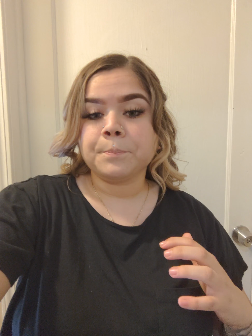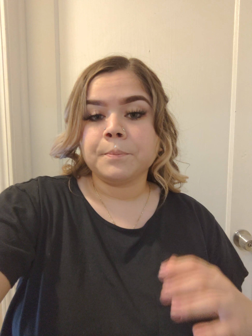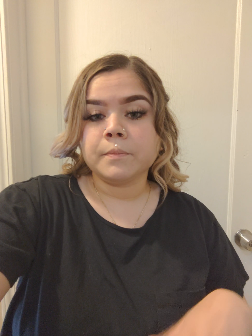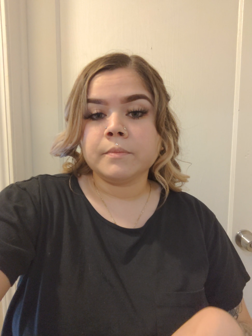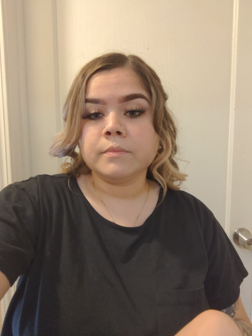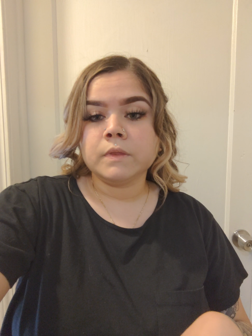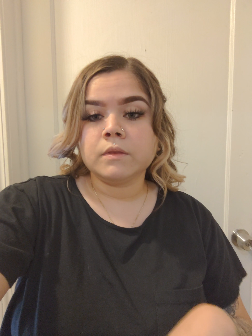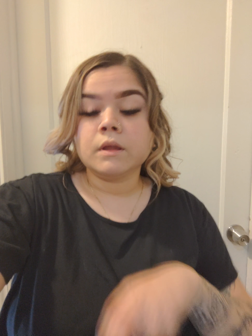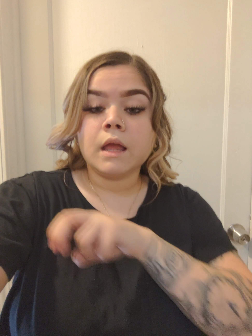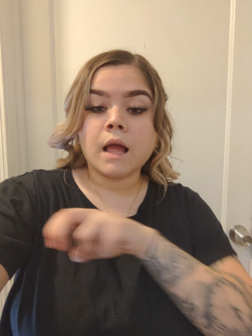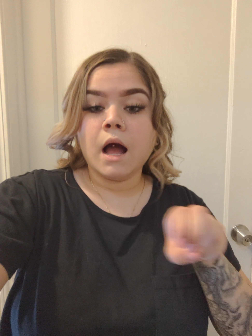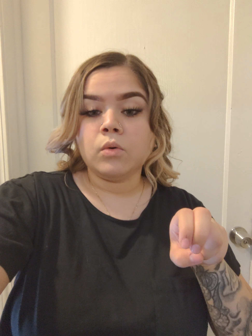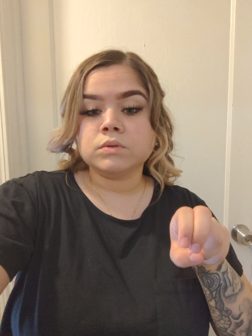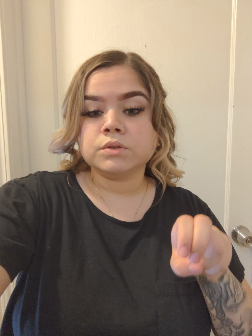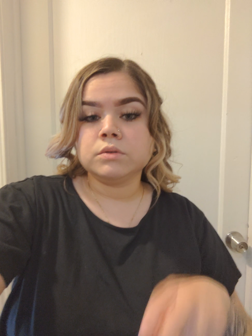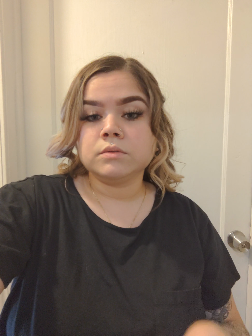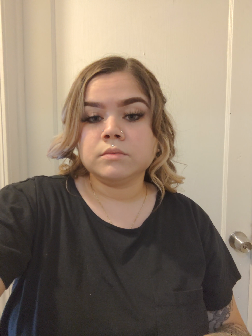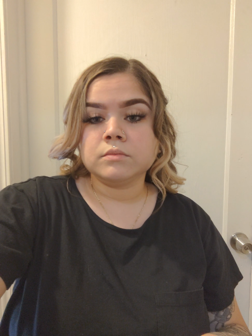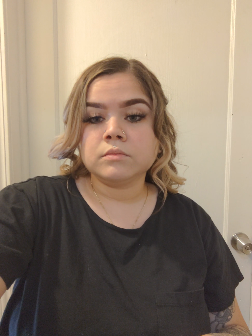couch